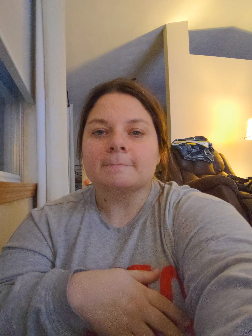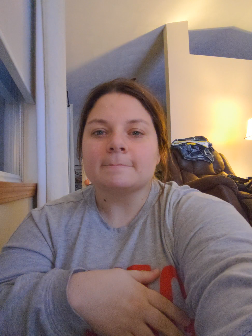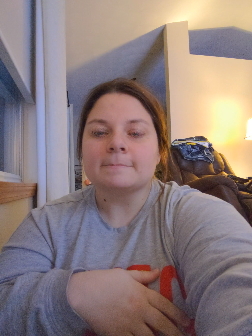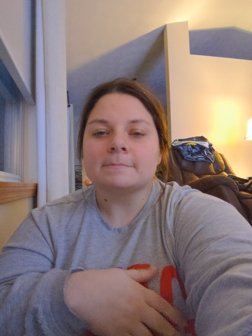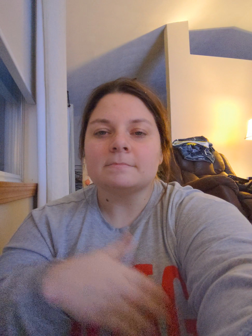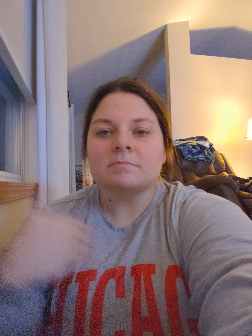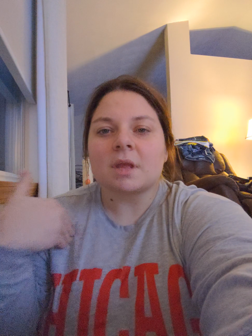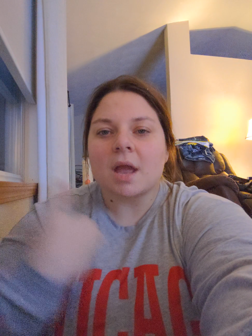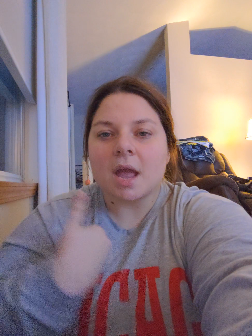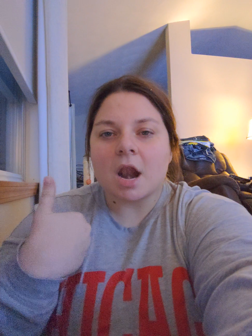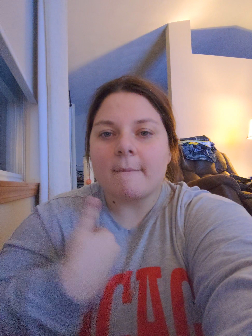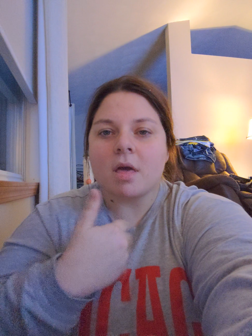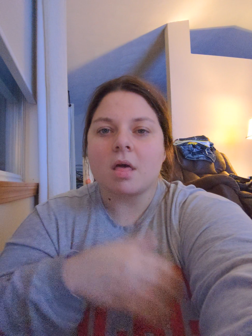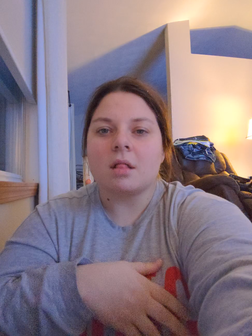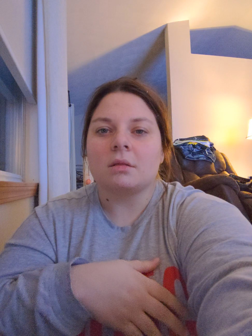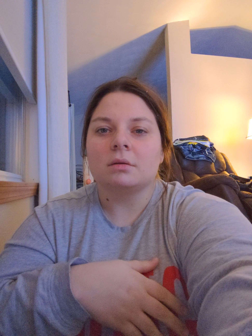animal